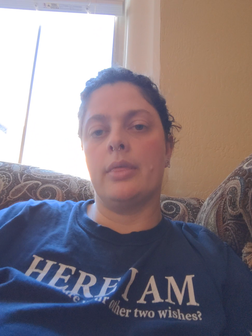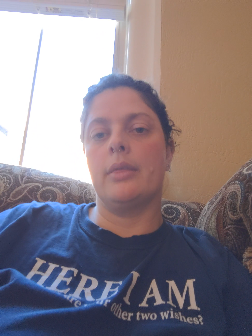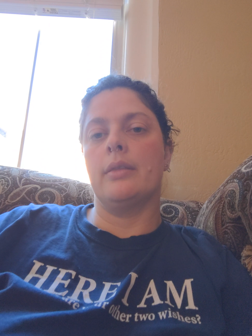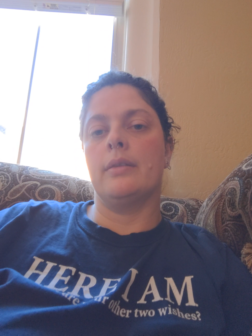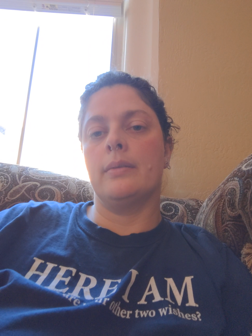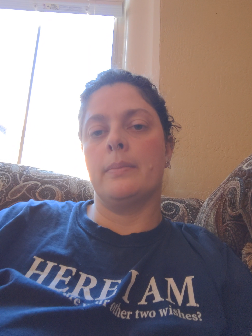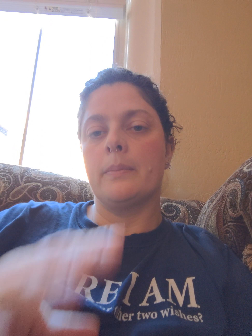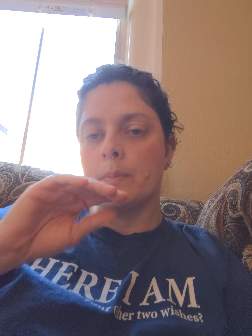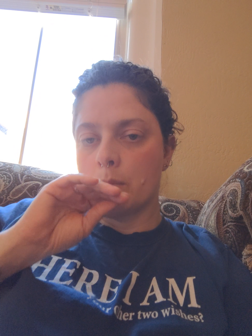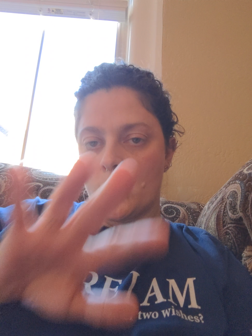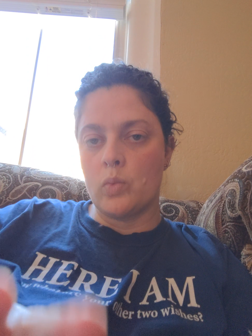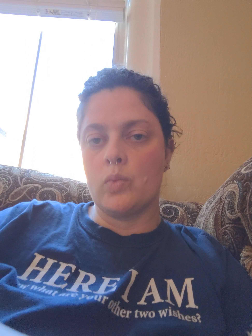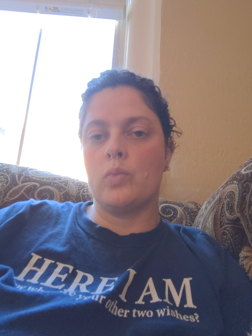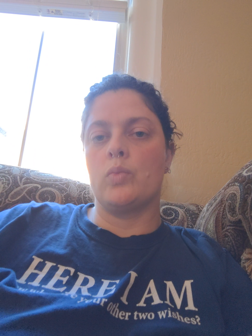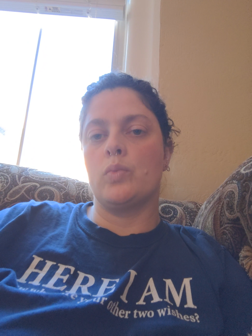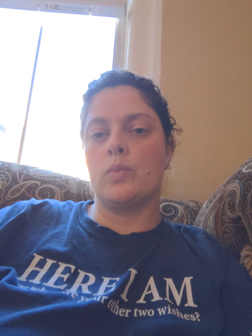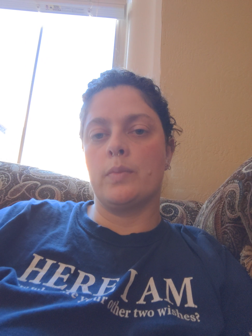blow